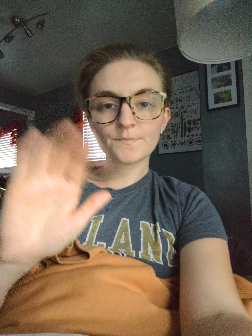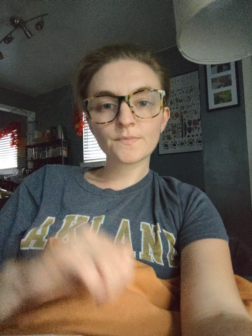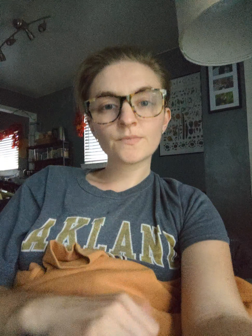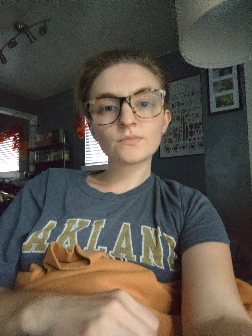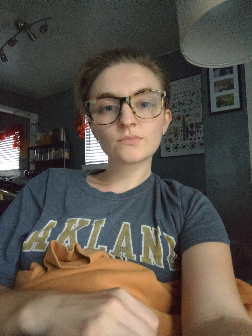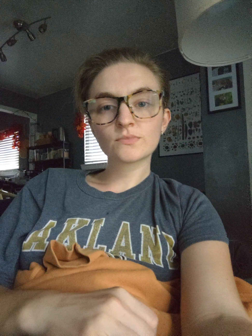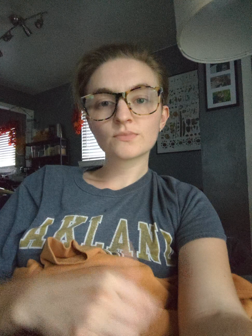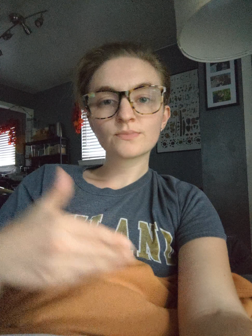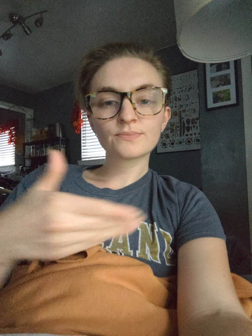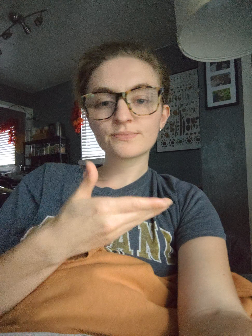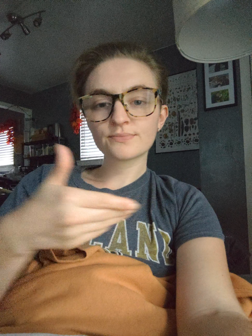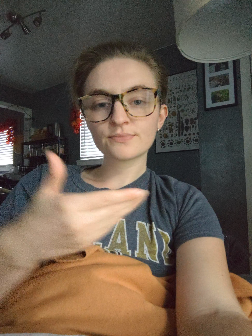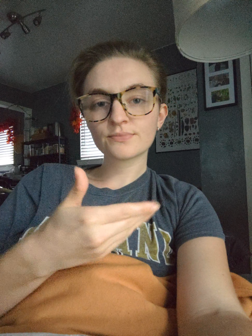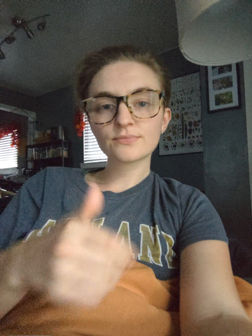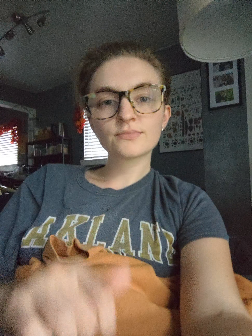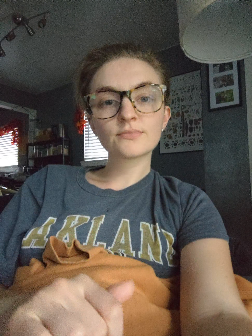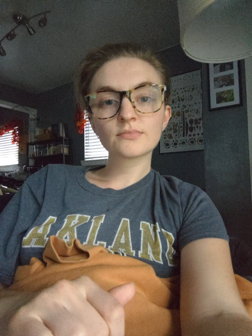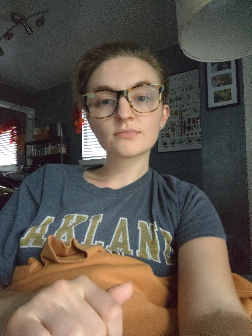baby